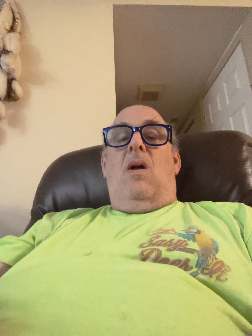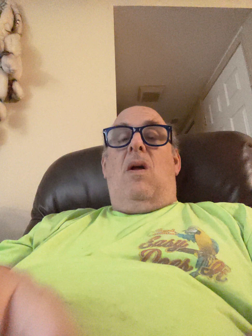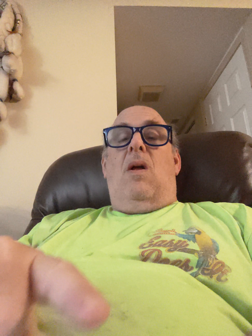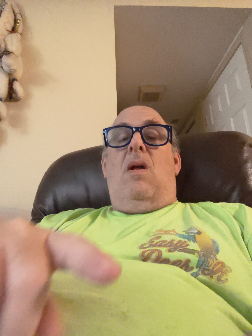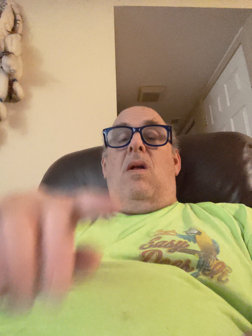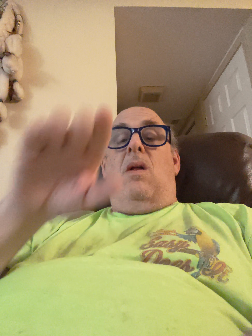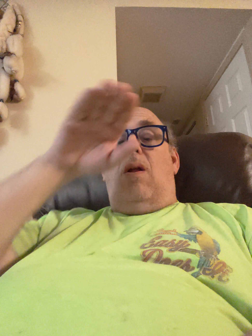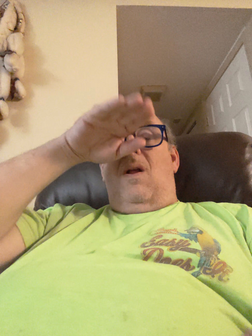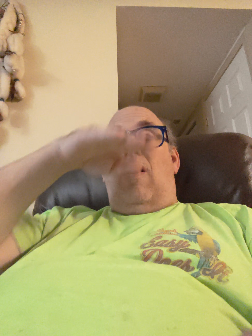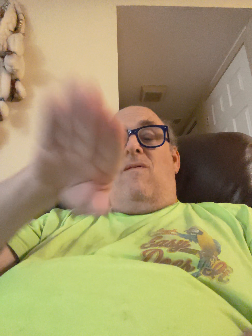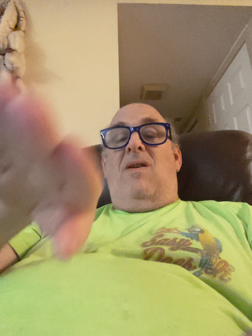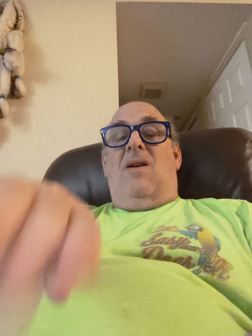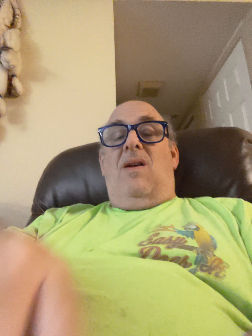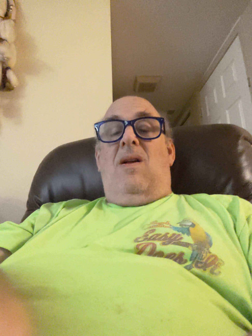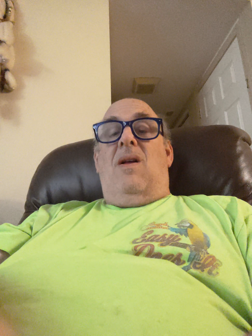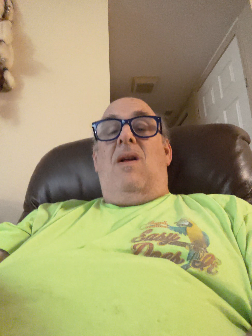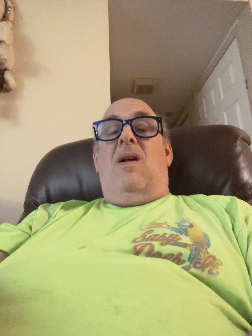elephant